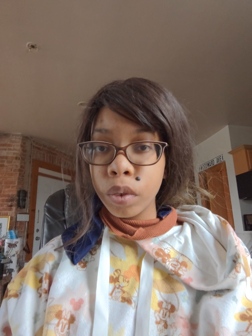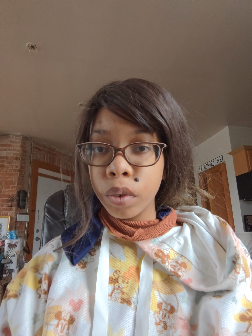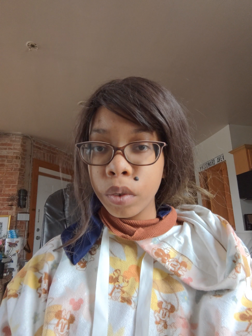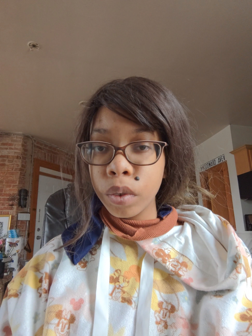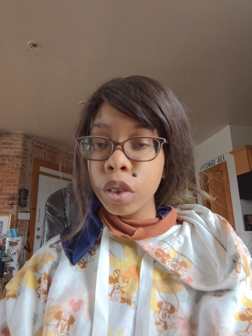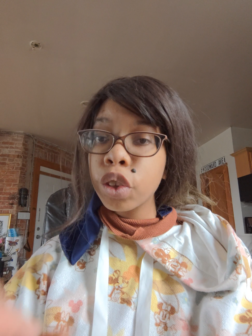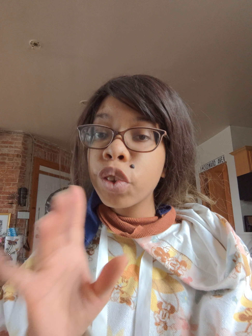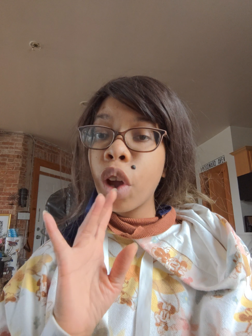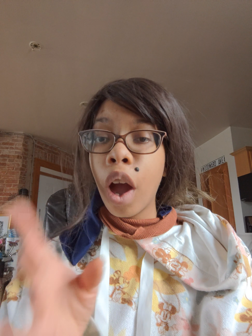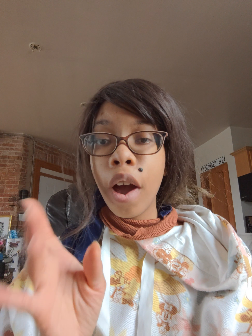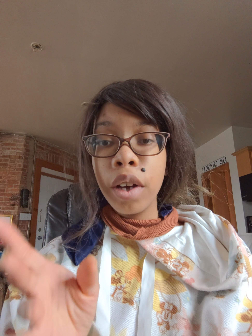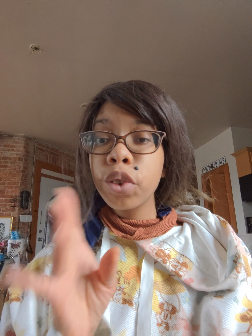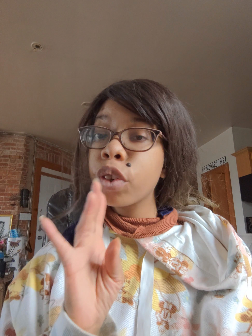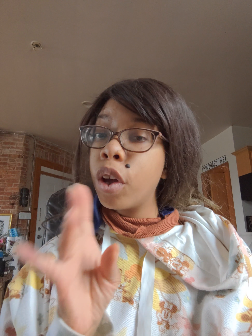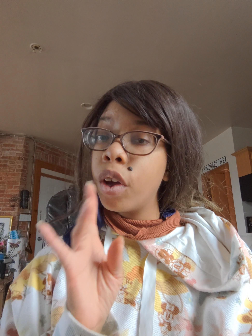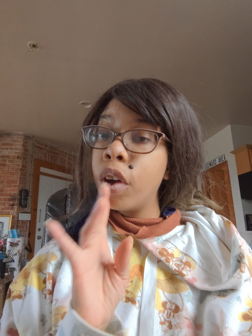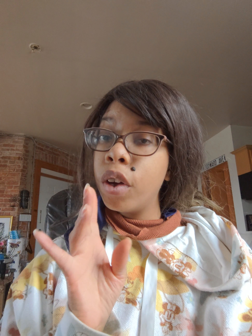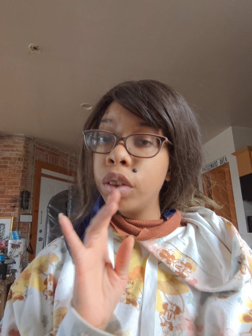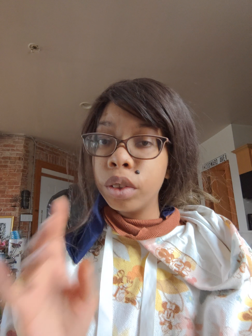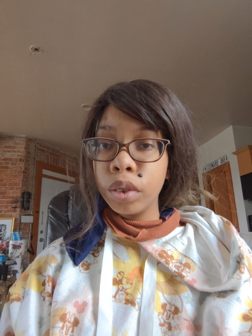talk